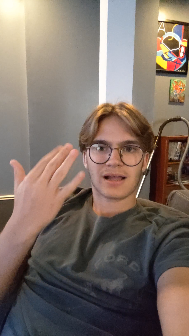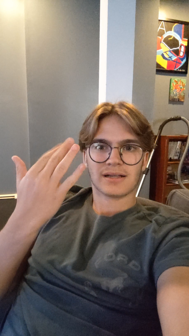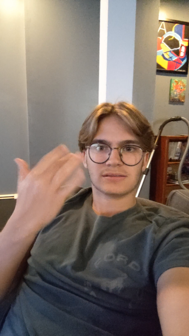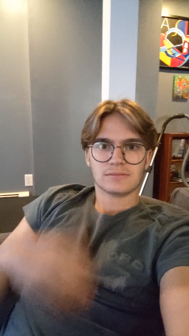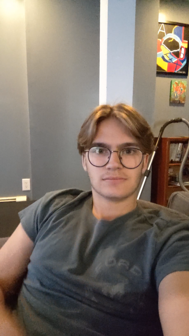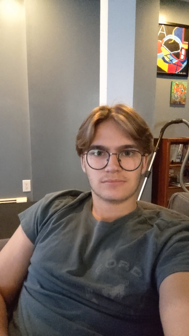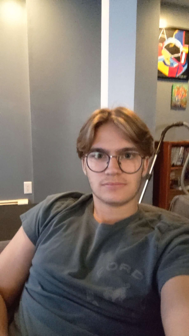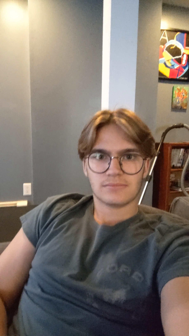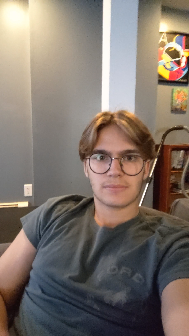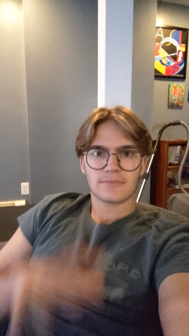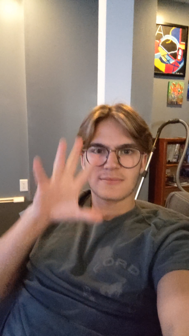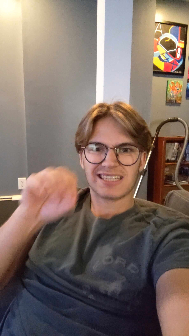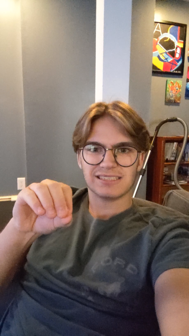bite